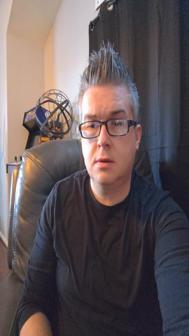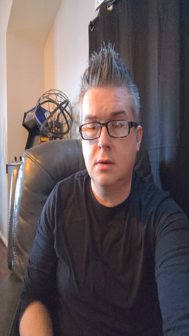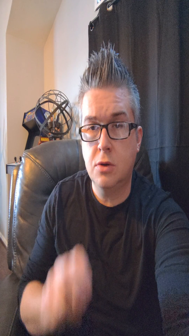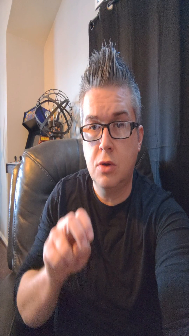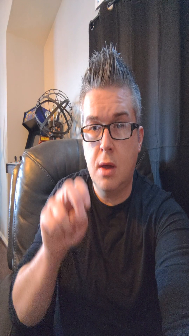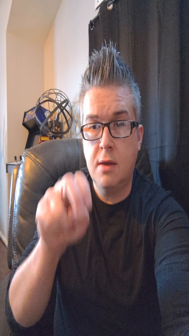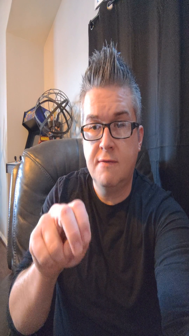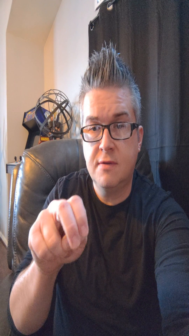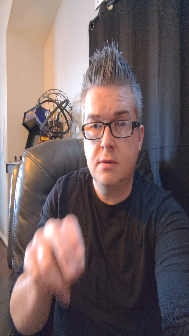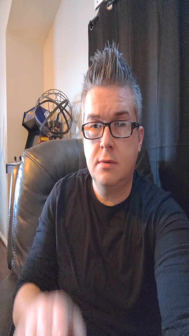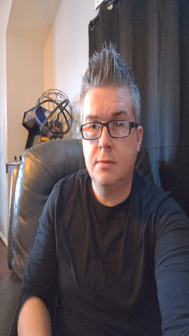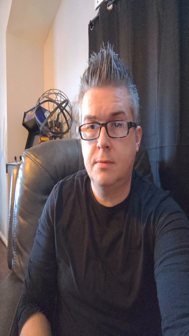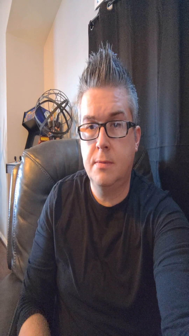ride